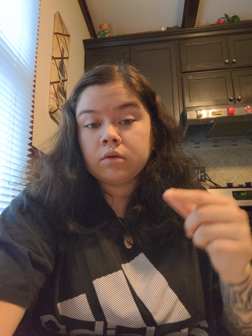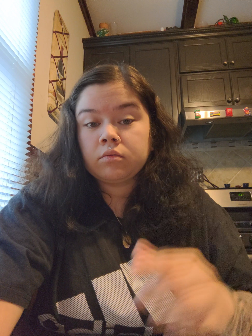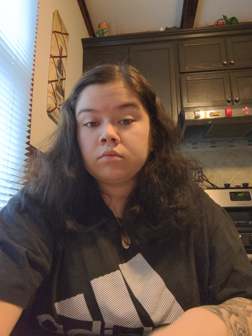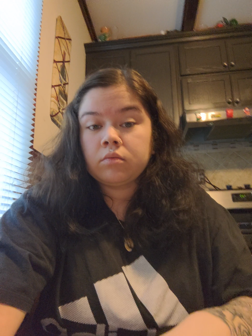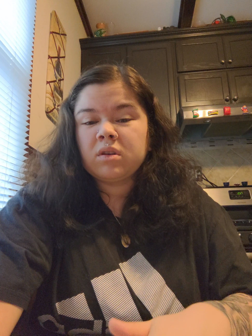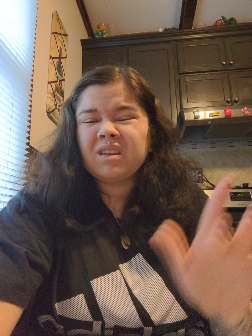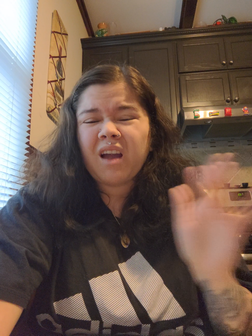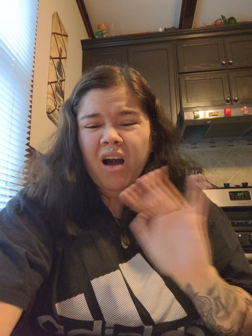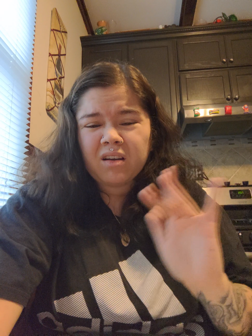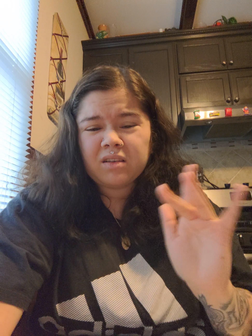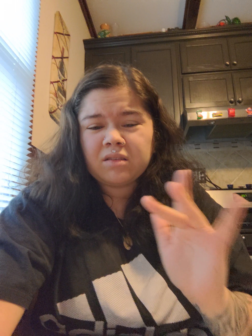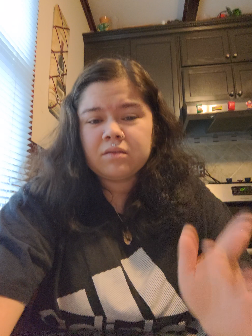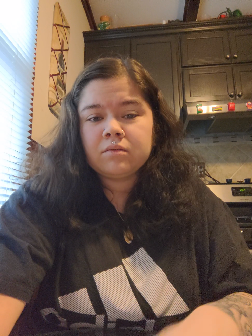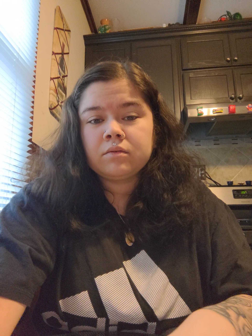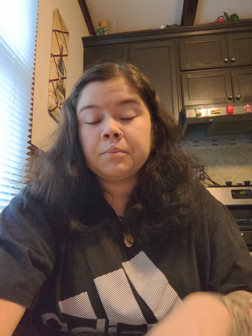yucky